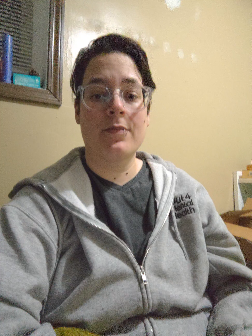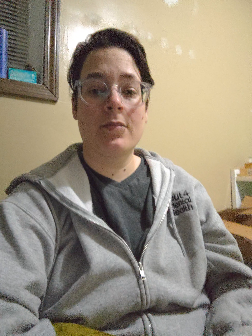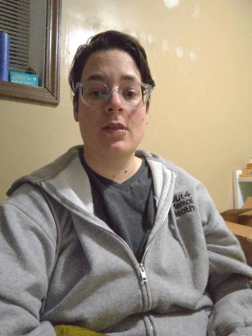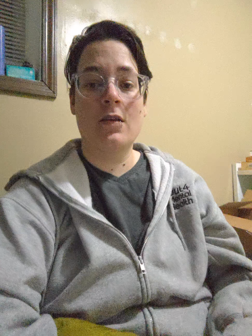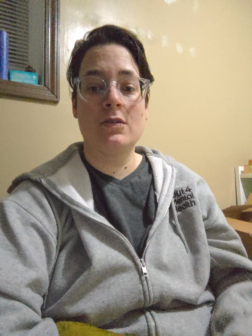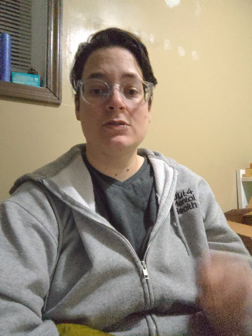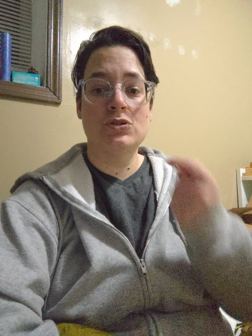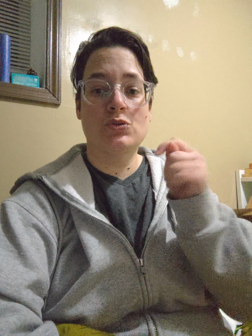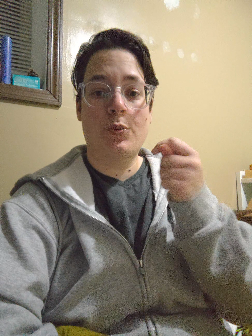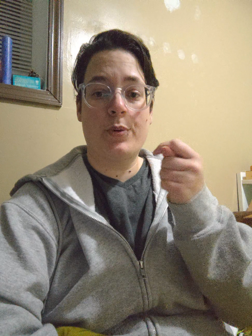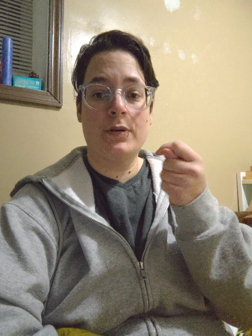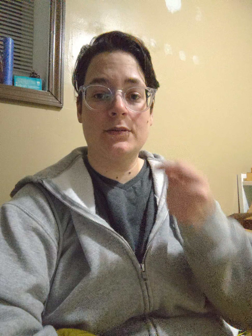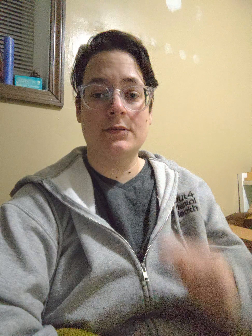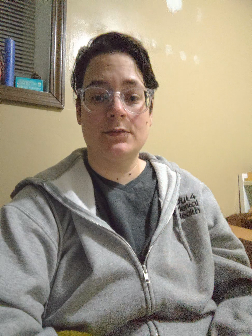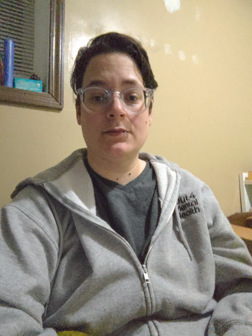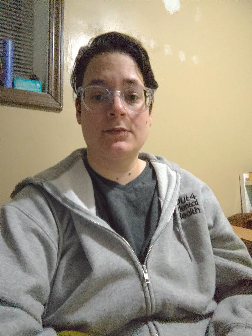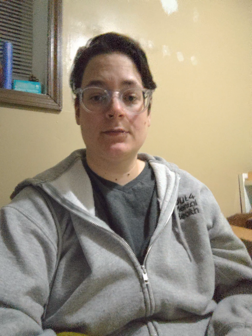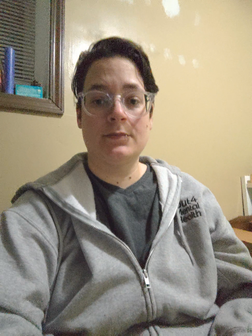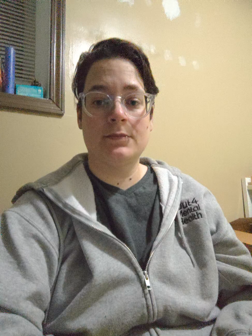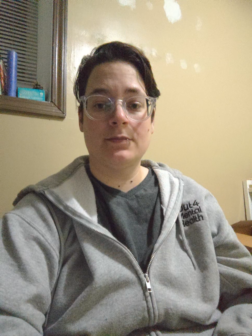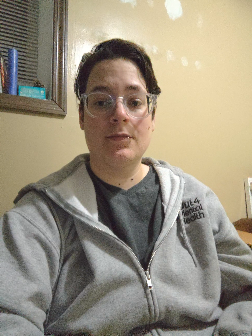toy